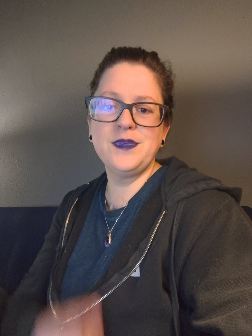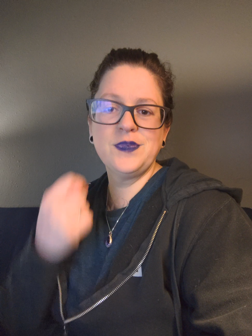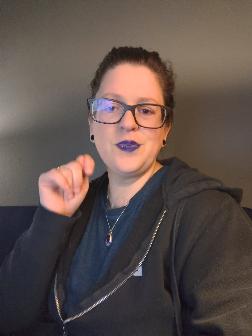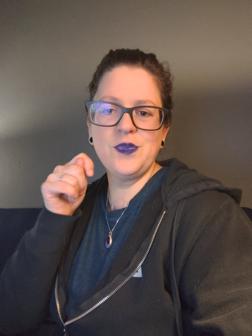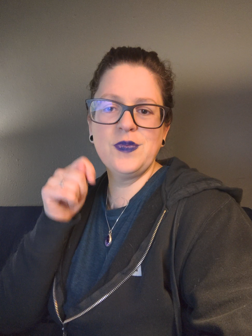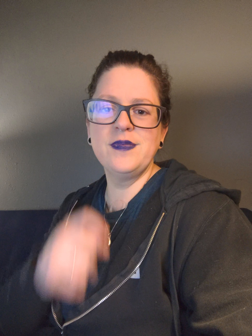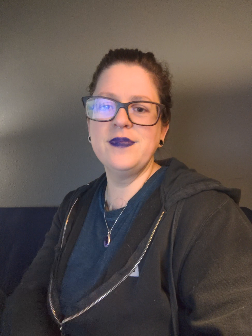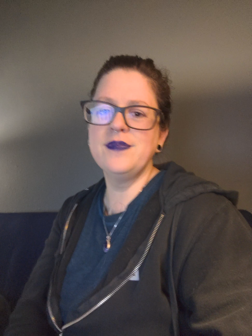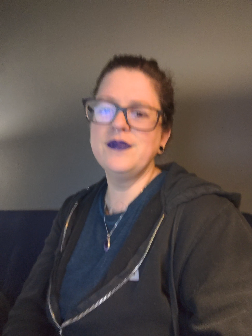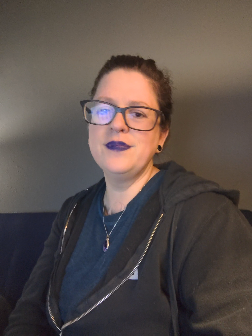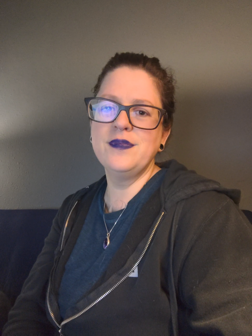toy